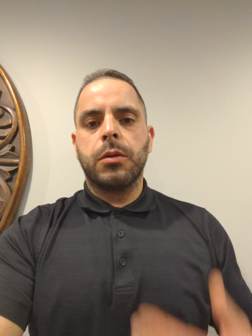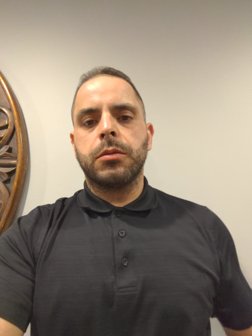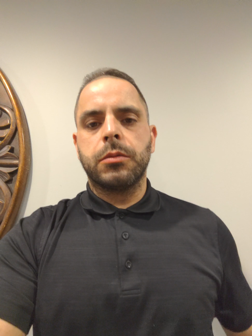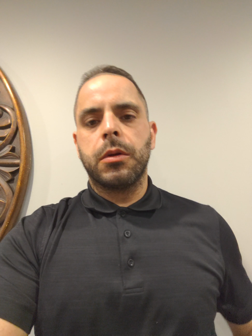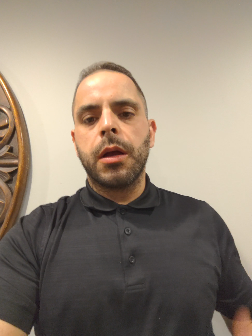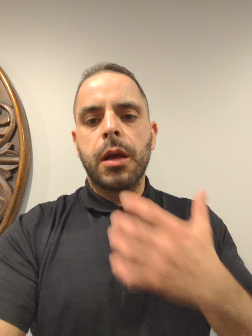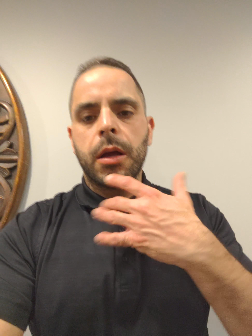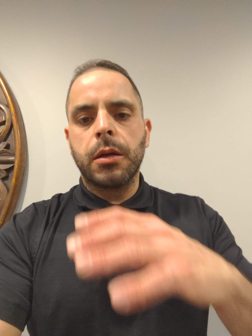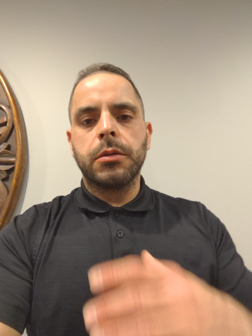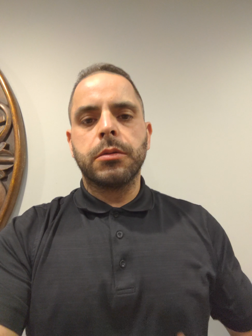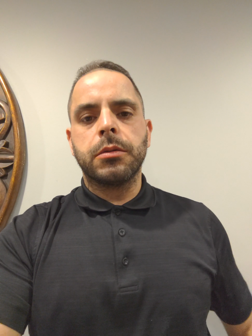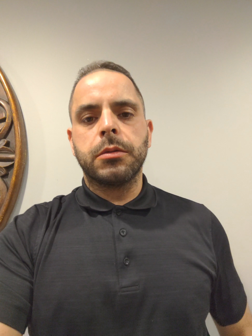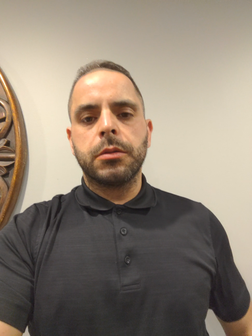hot